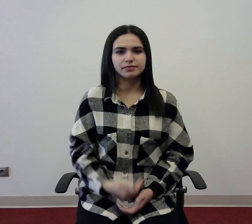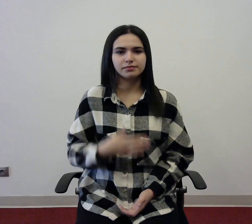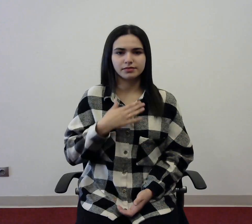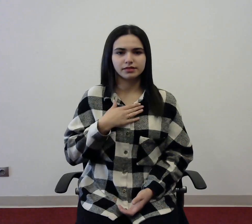mənim